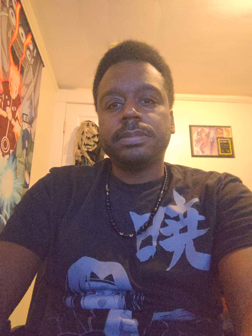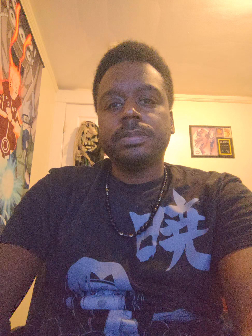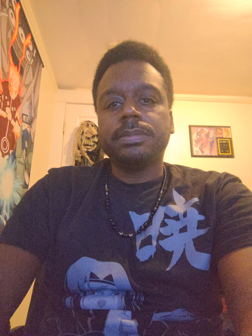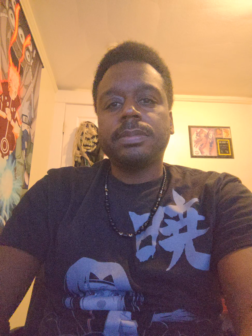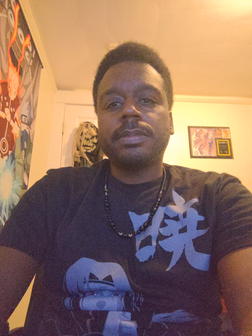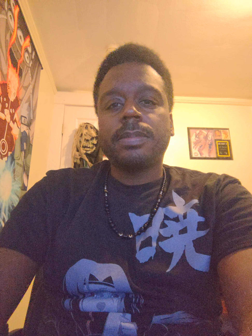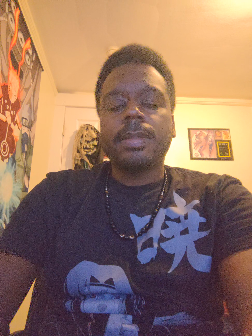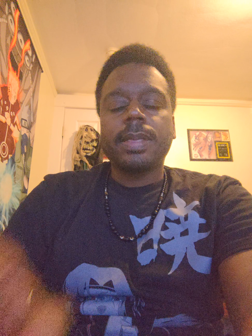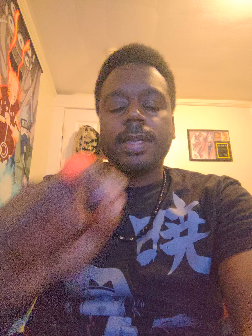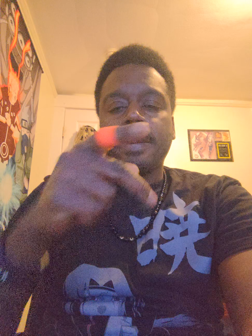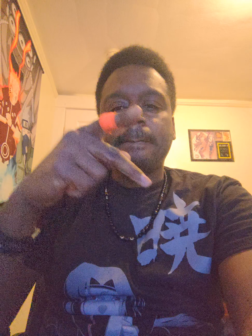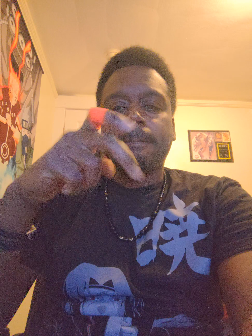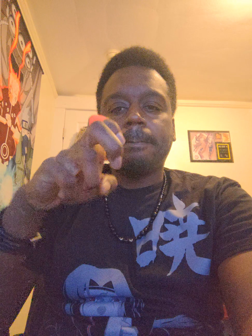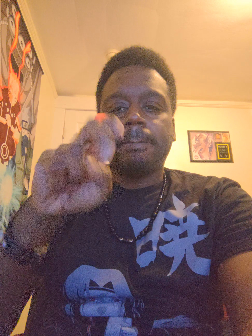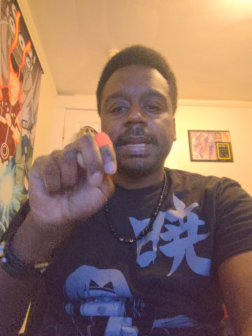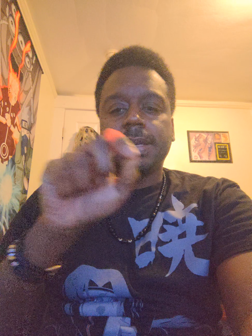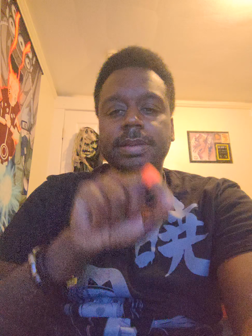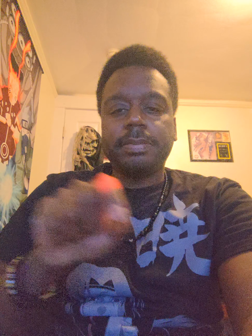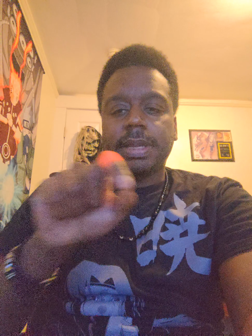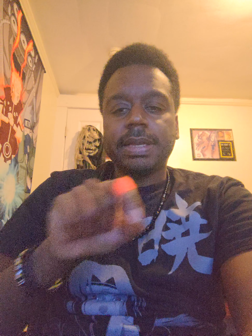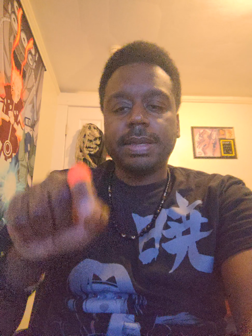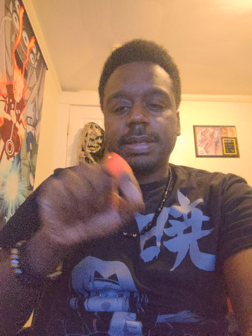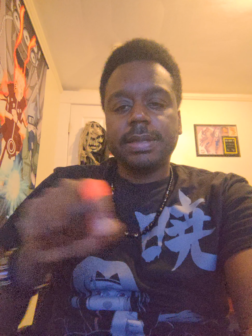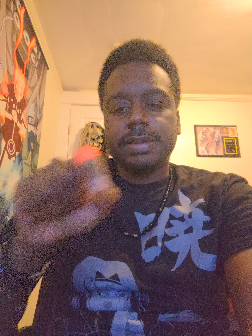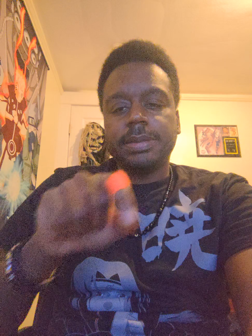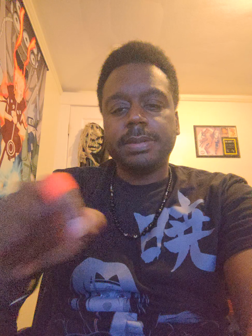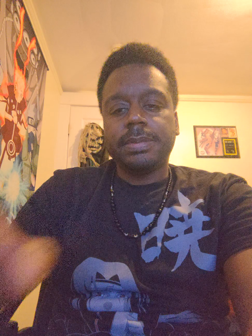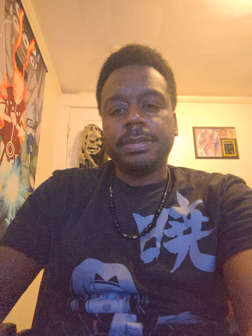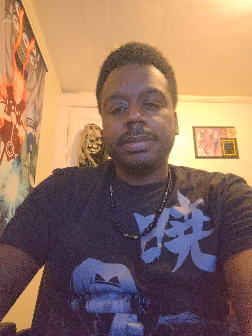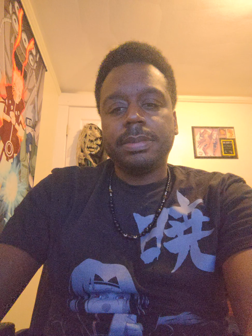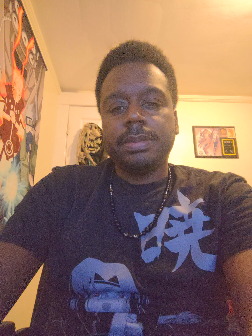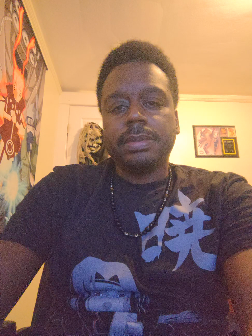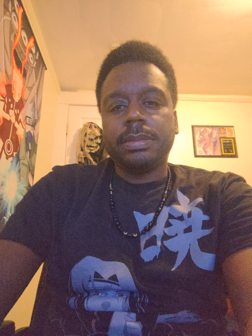pen